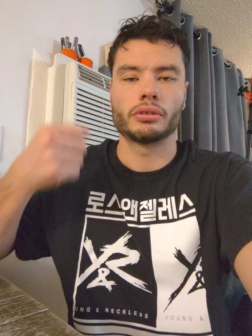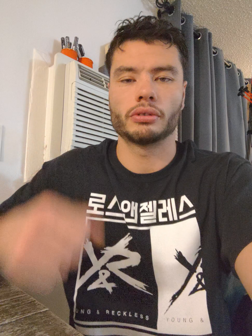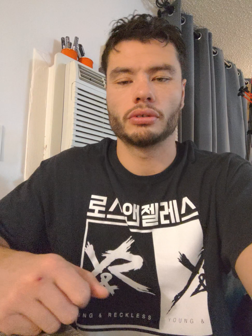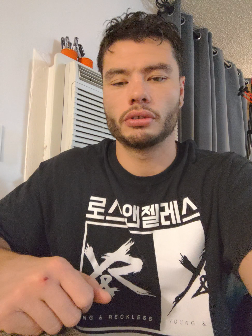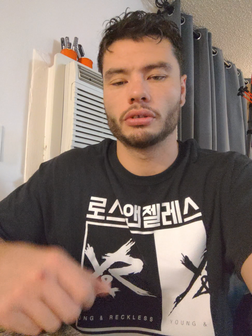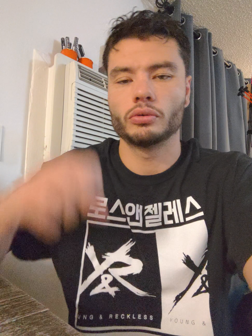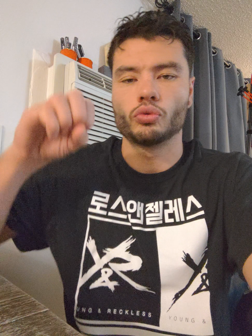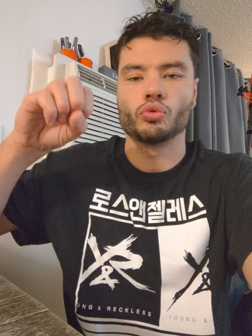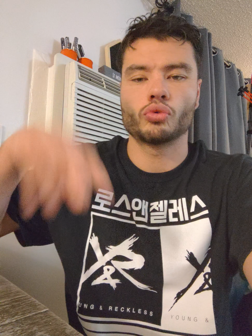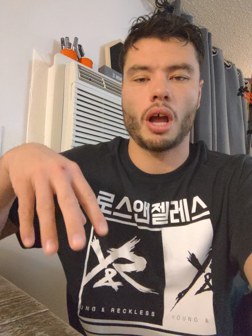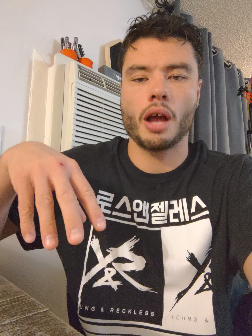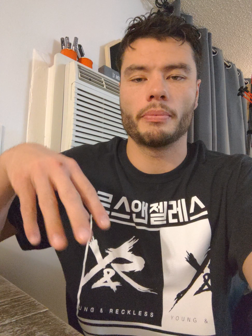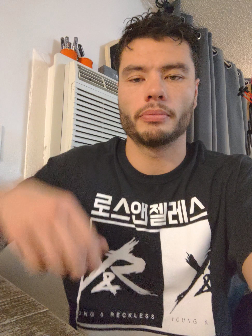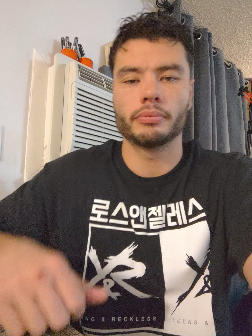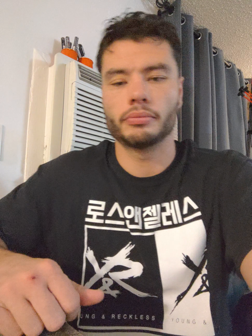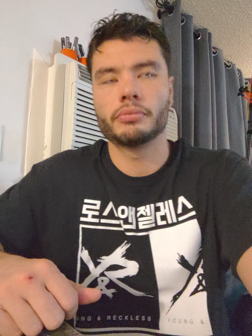drop